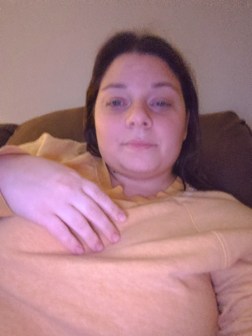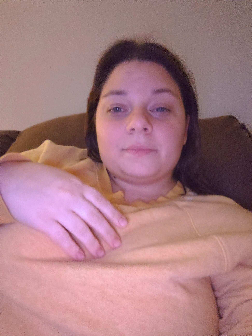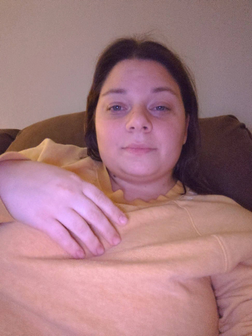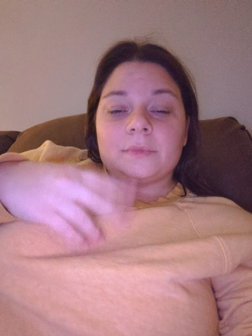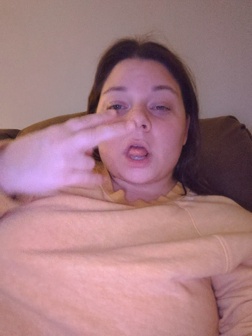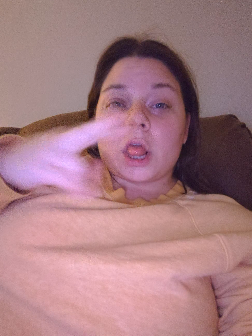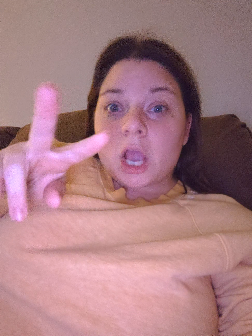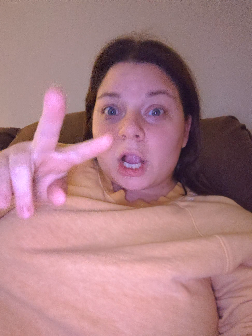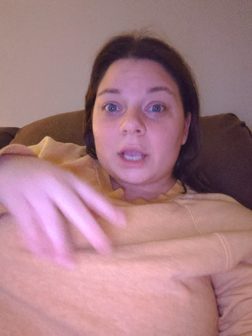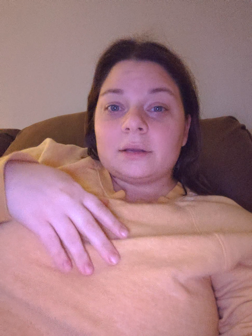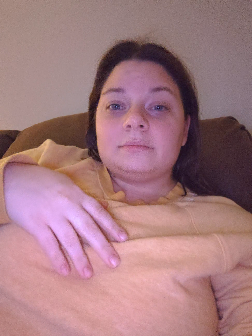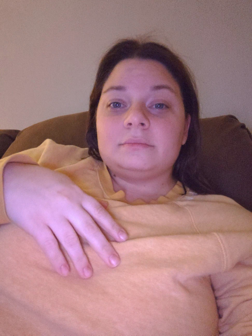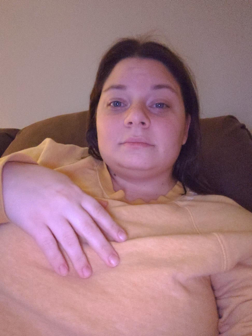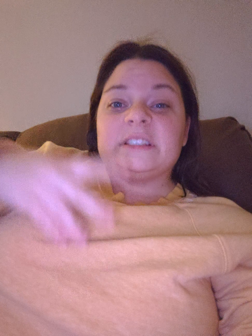look